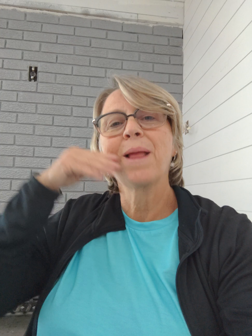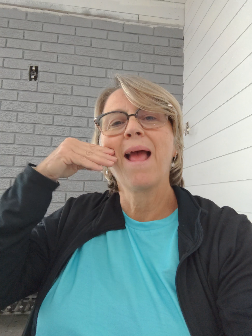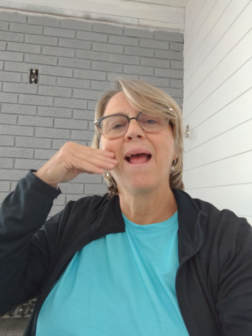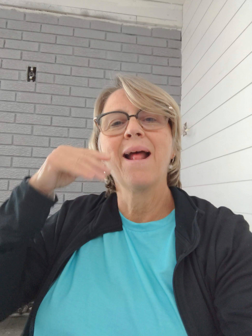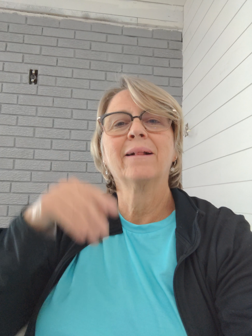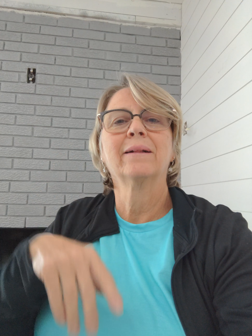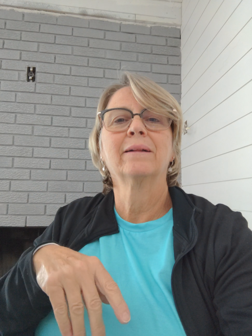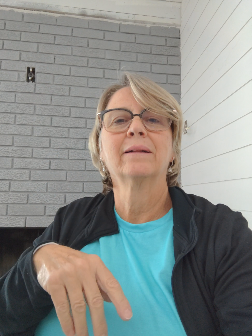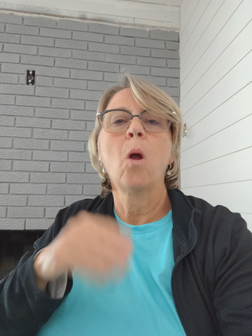smile